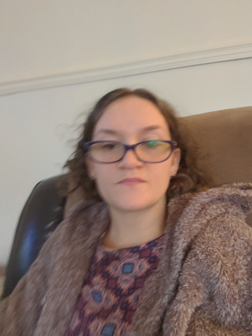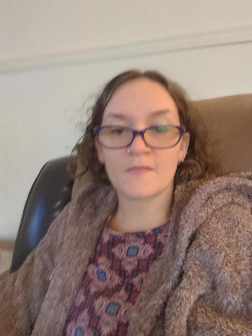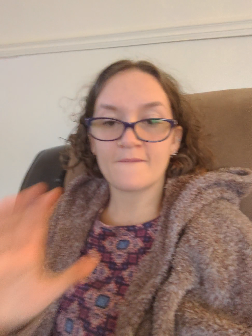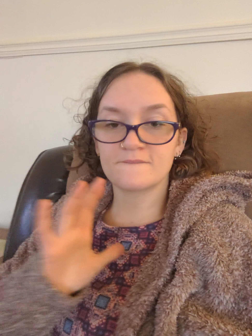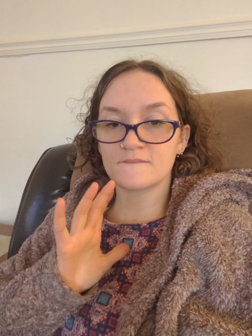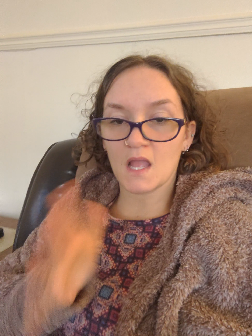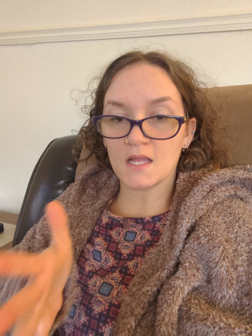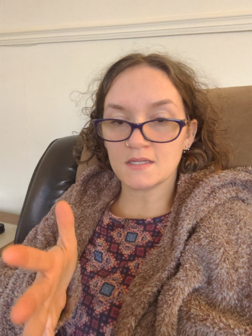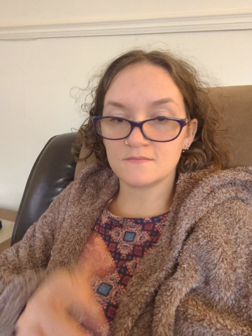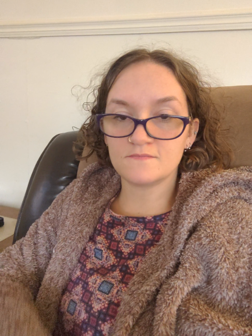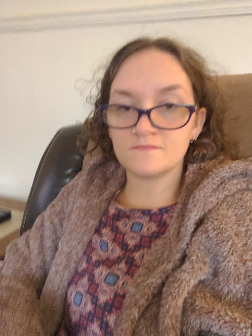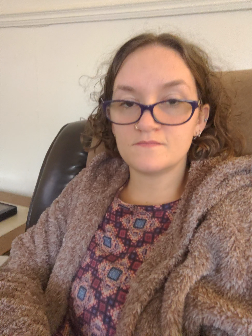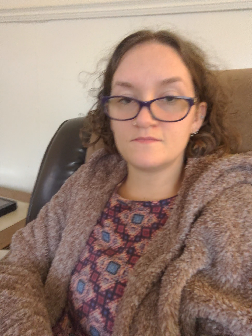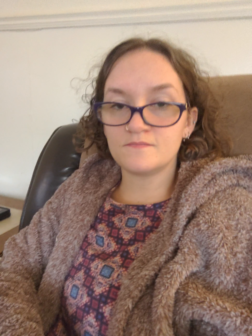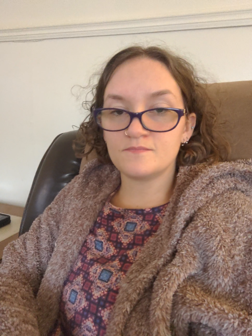fine